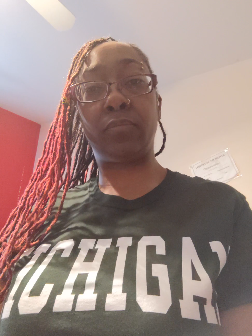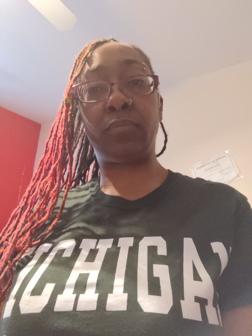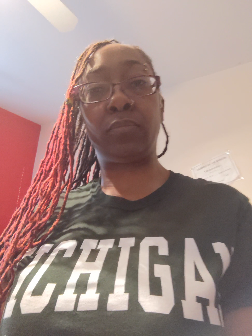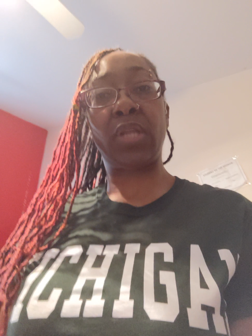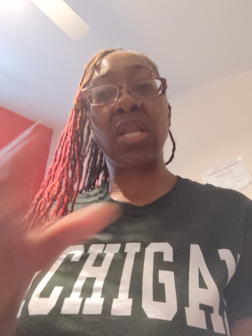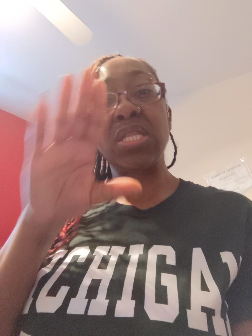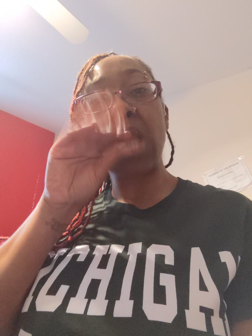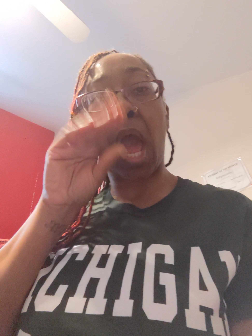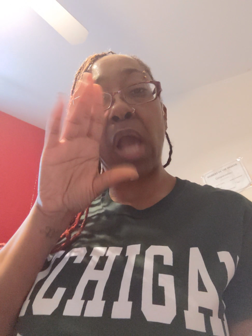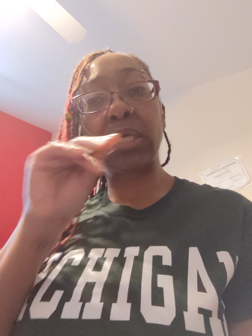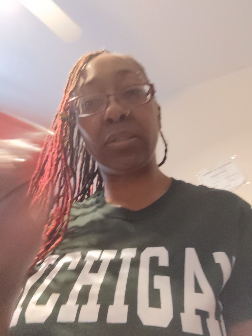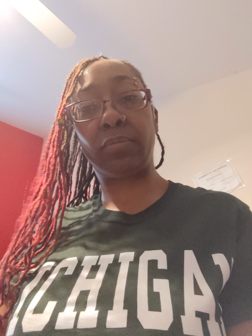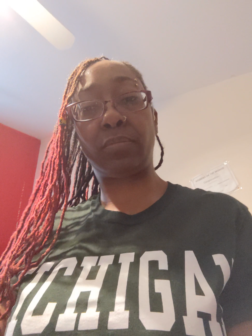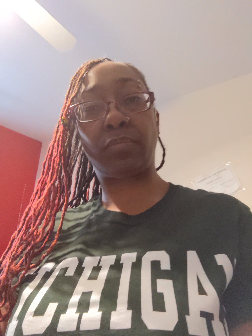duck